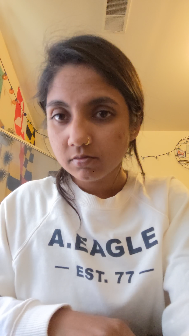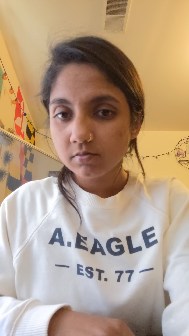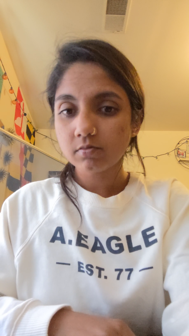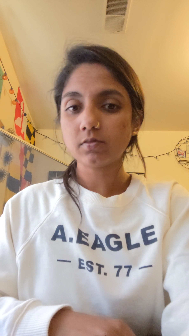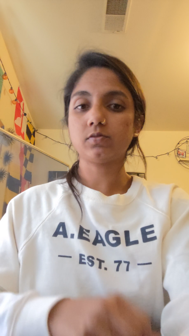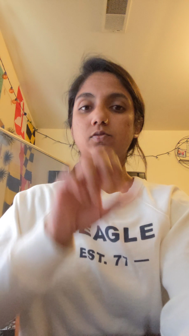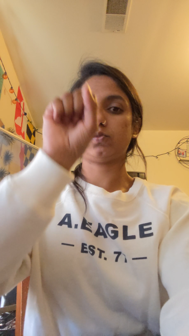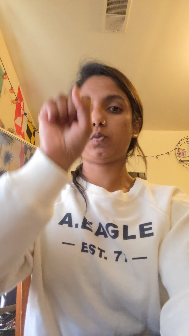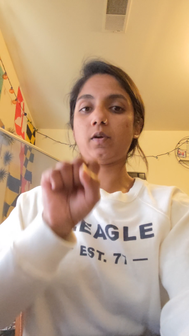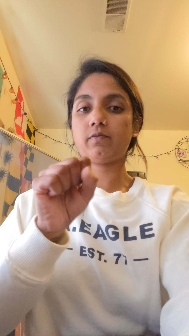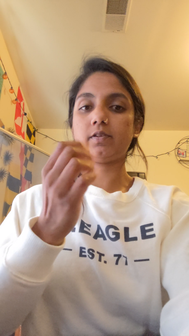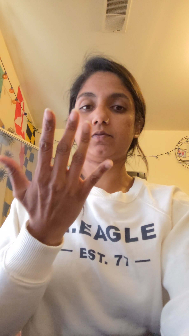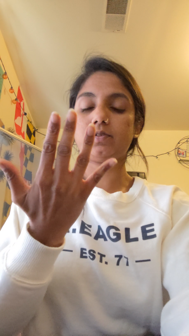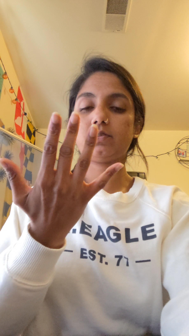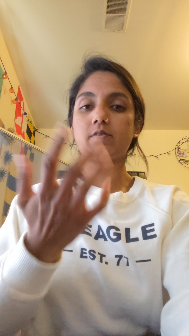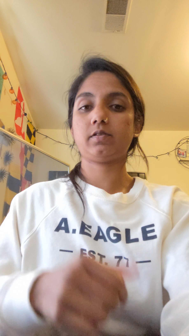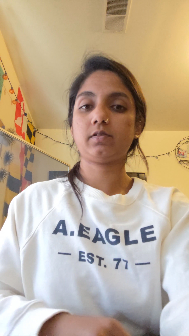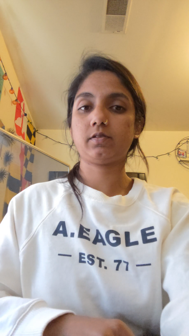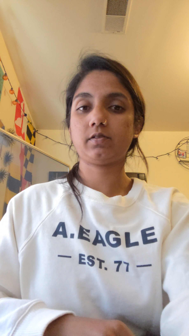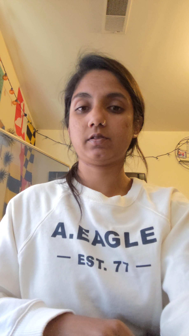gloves